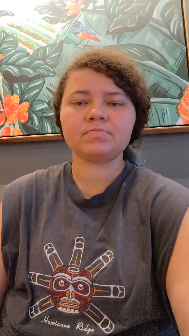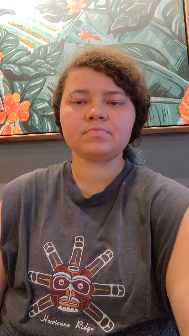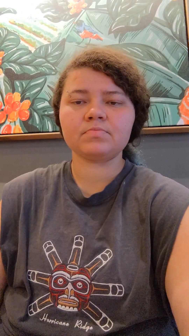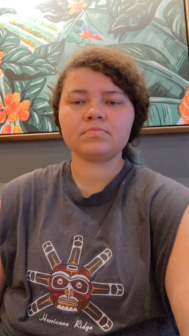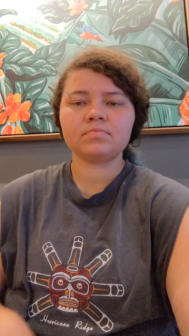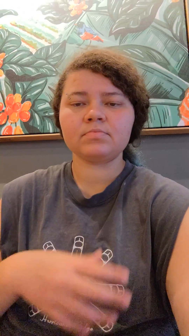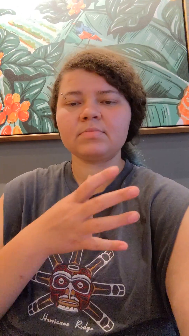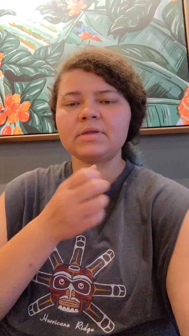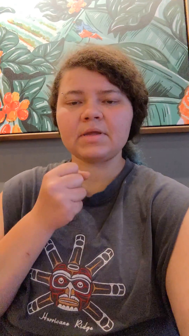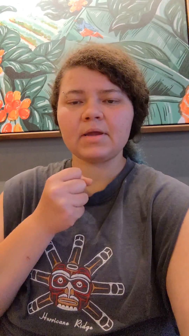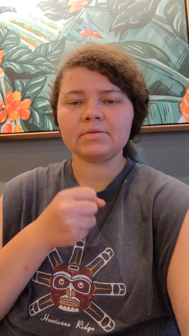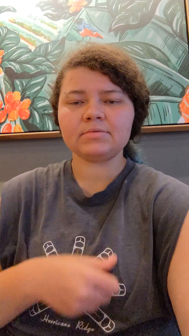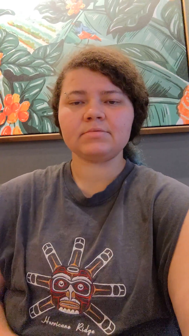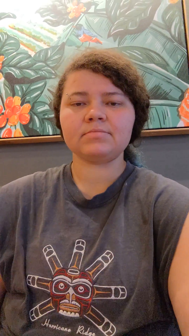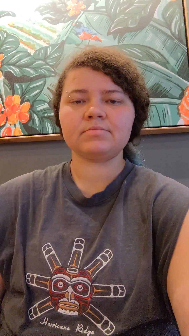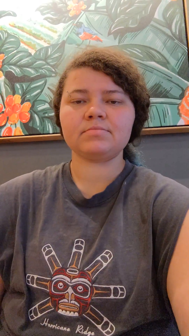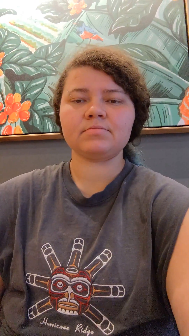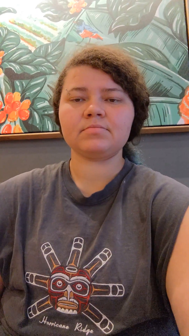get